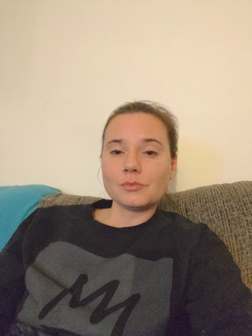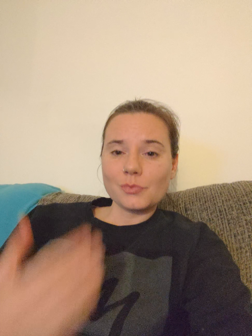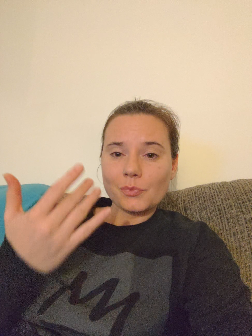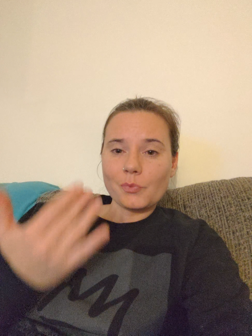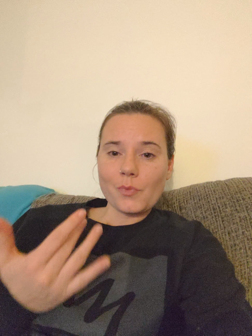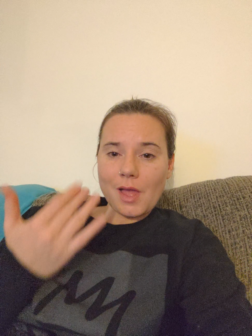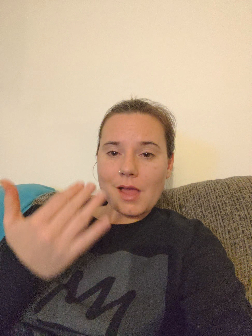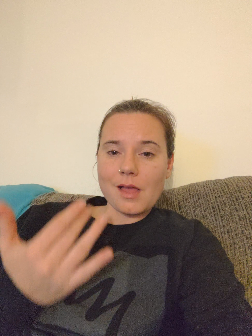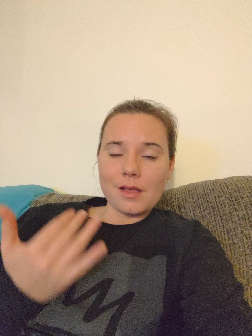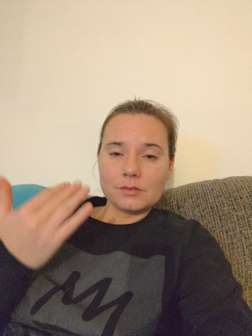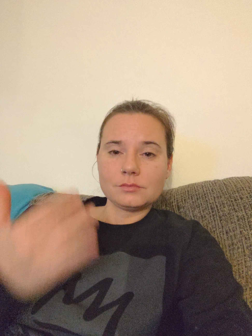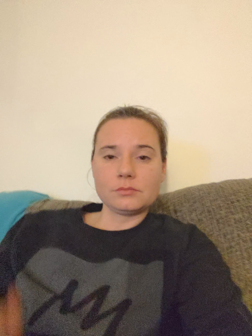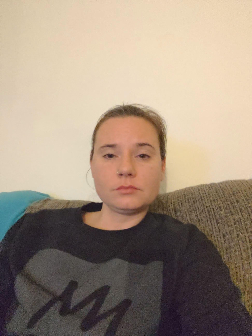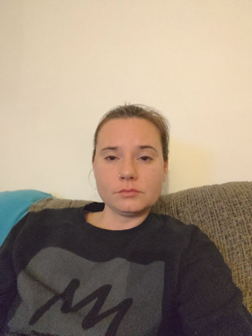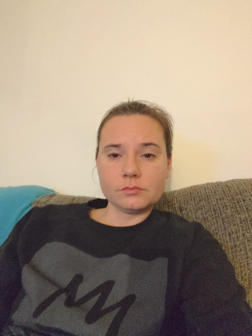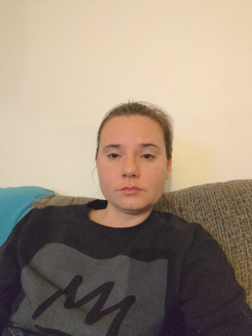wait